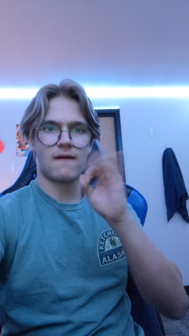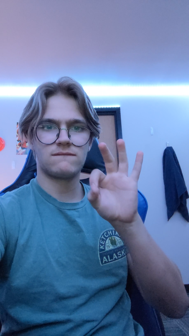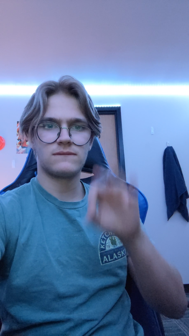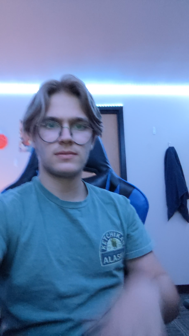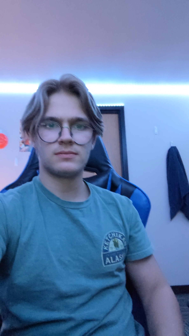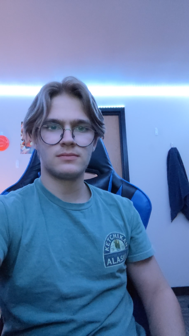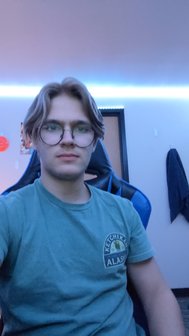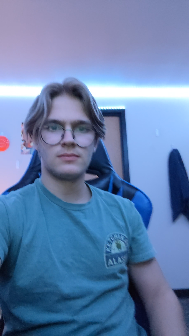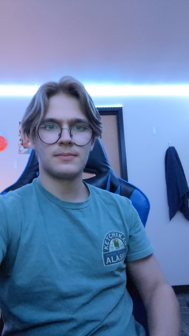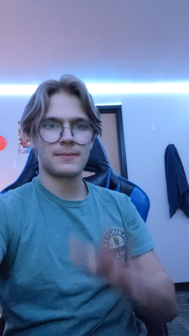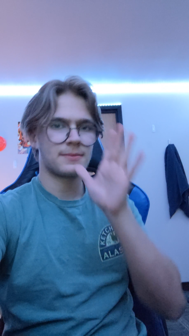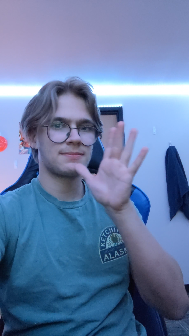mommy